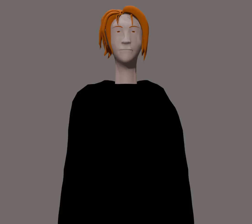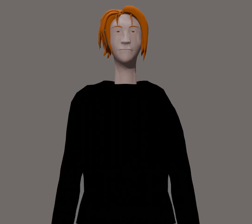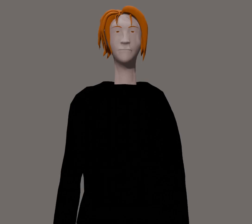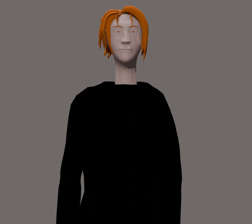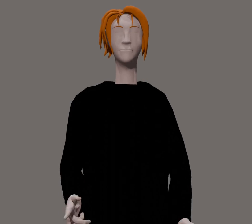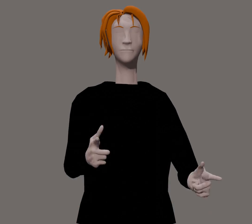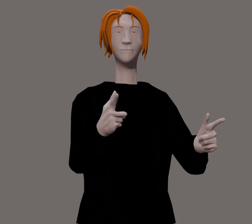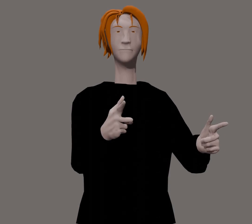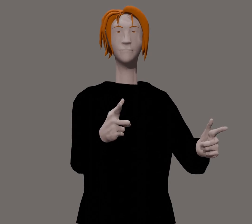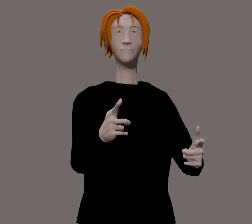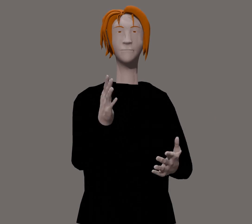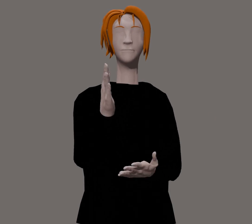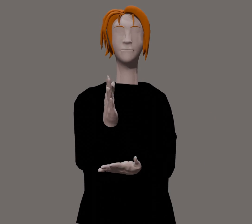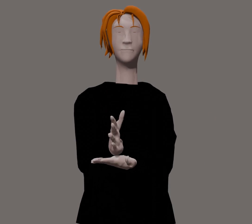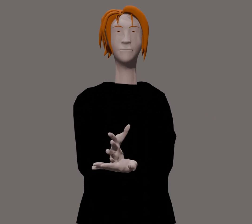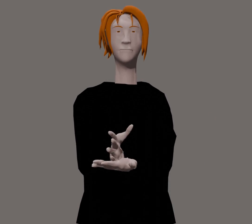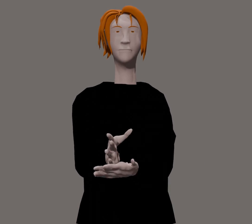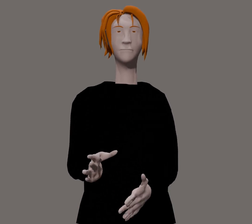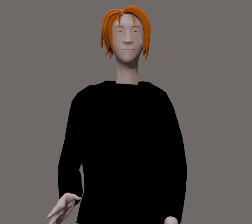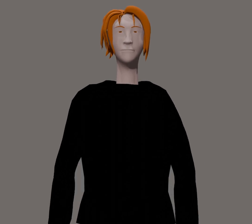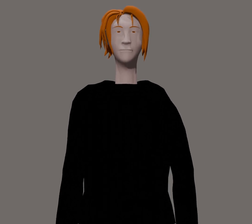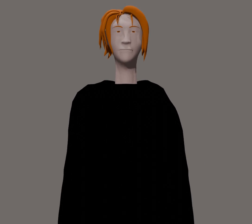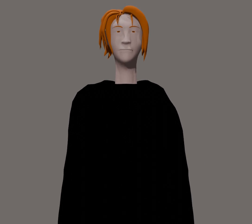Ceasefire